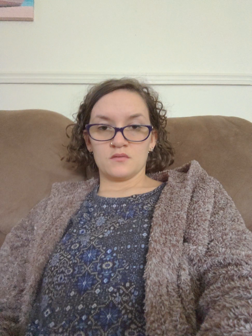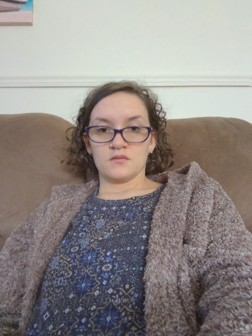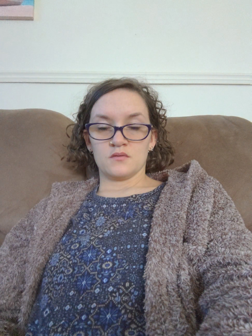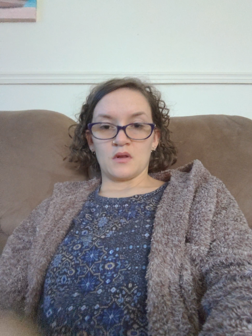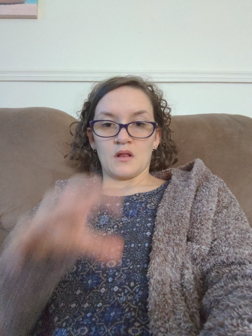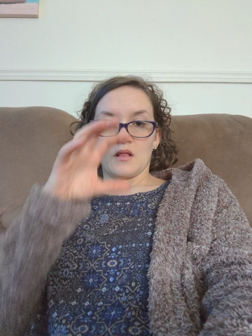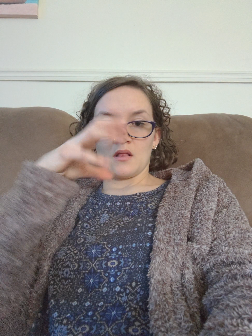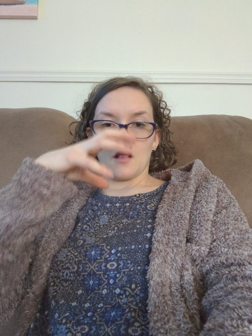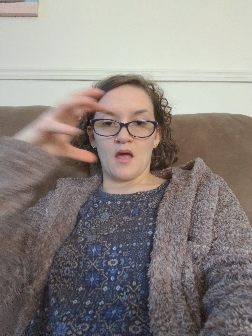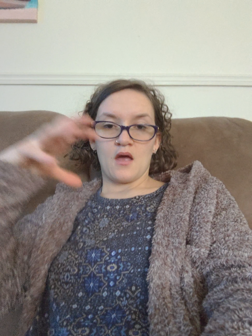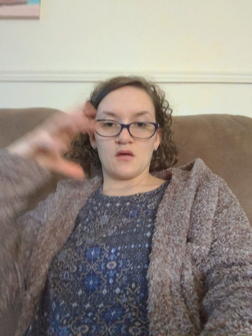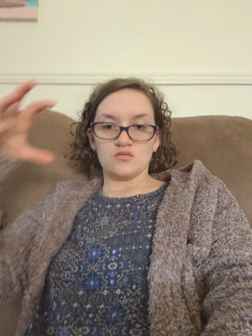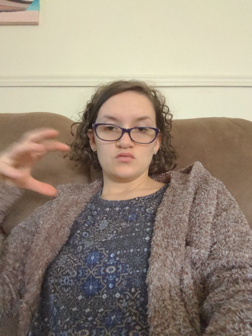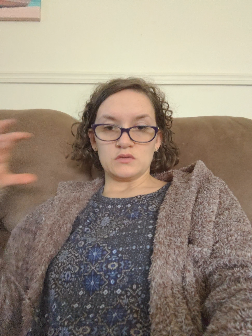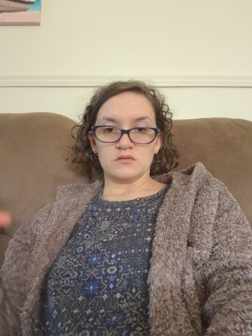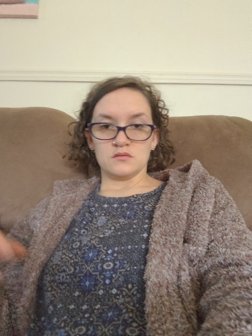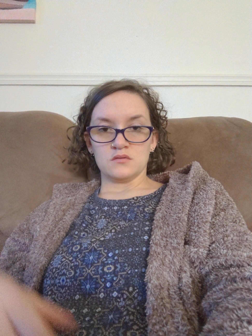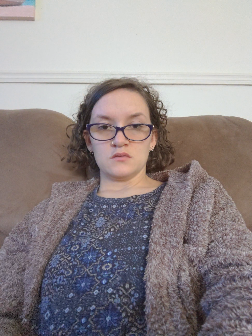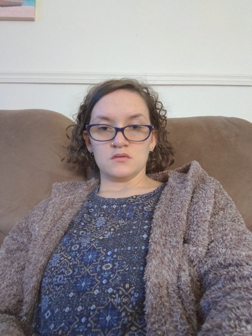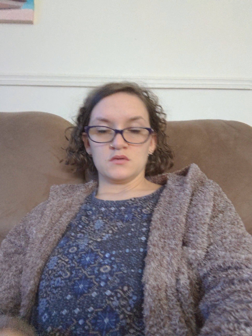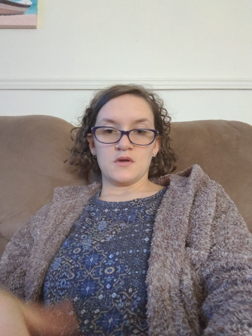cloud